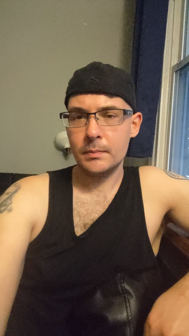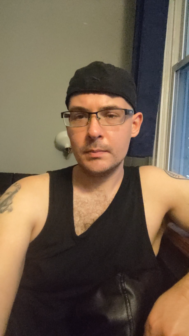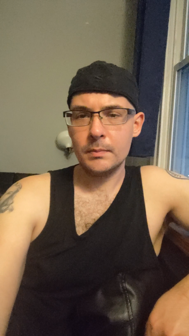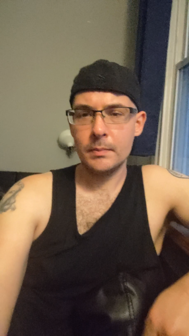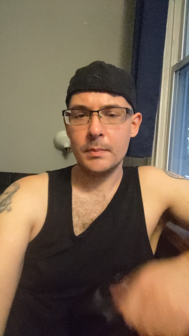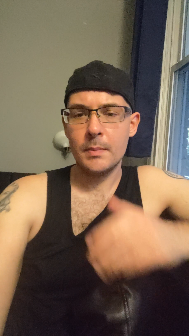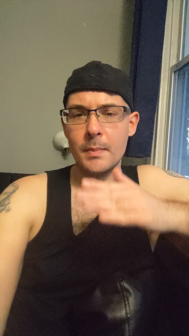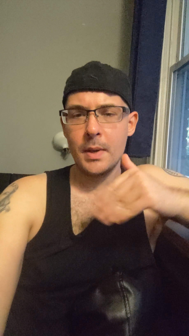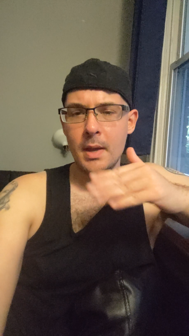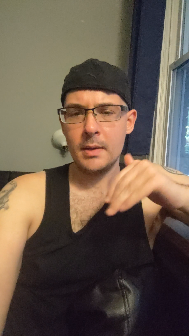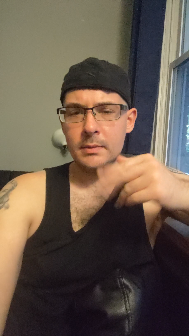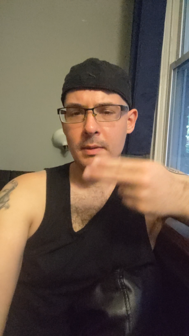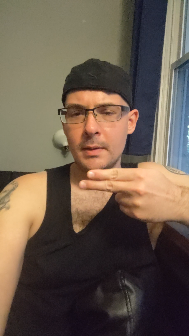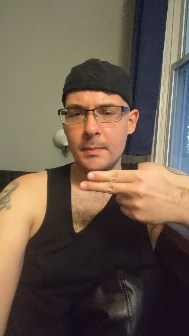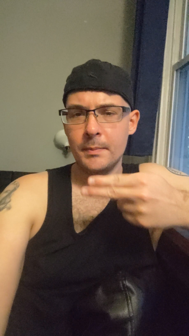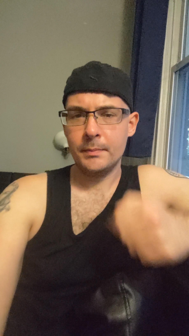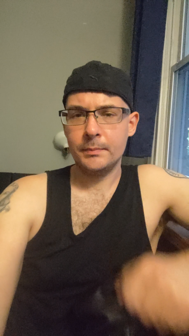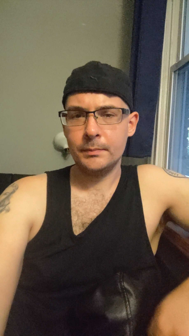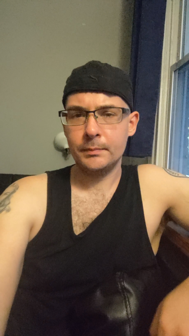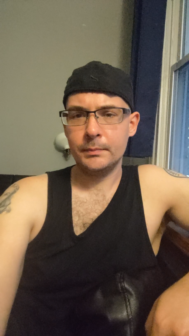pet's name